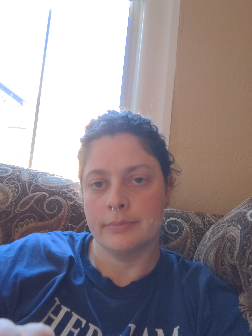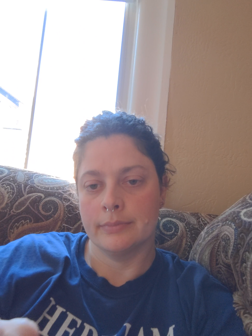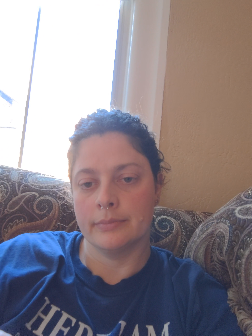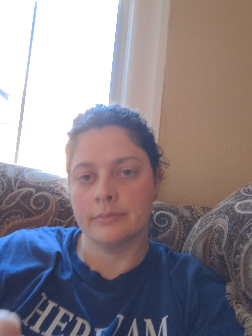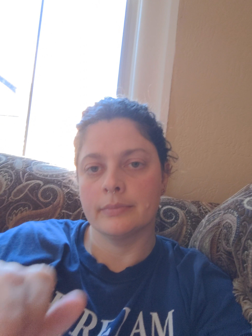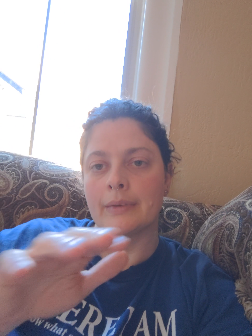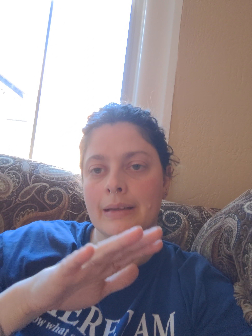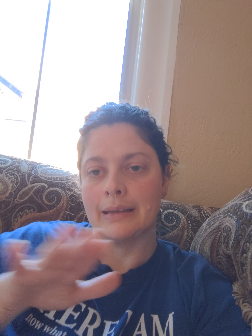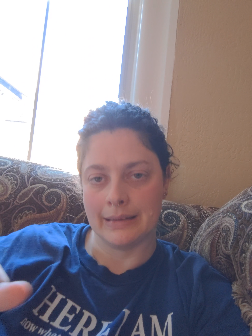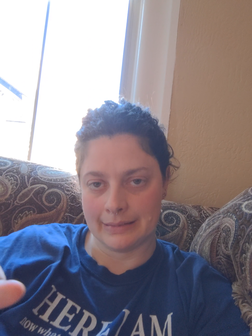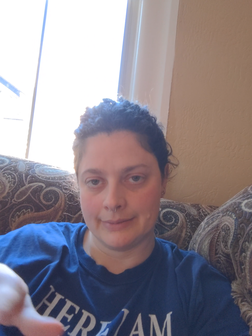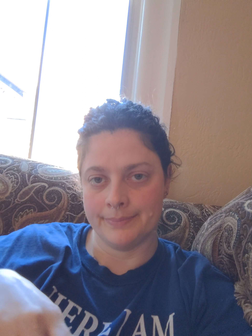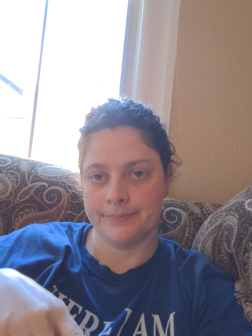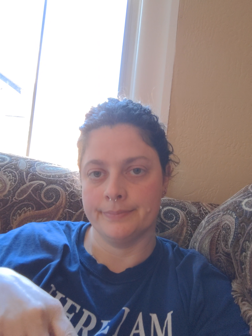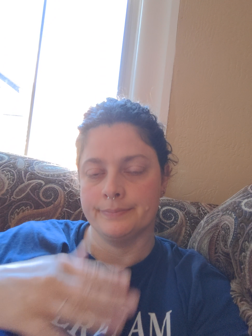clean